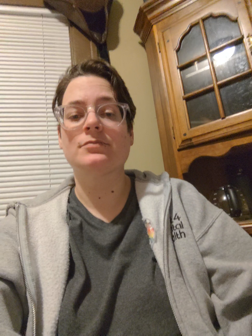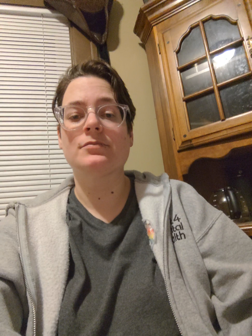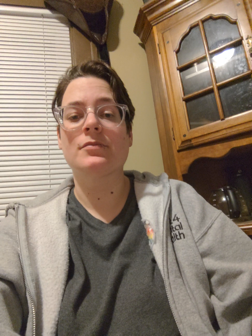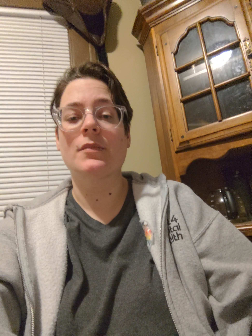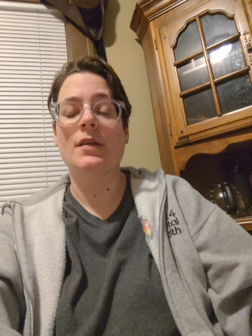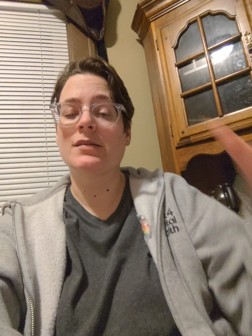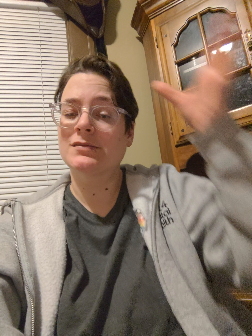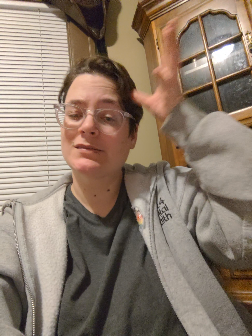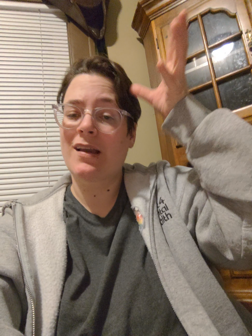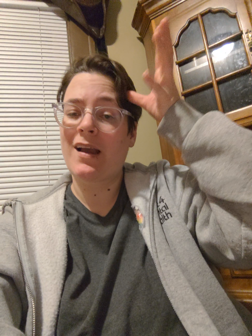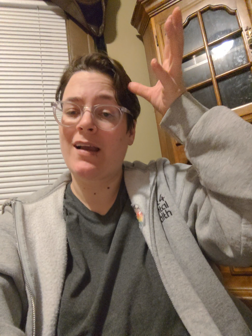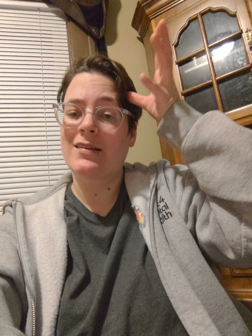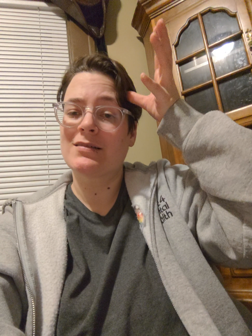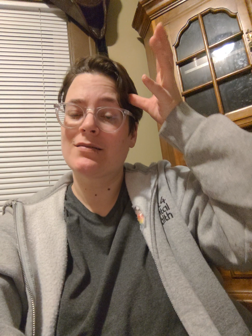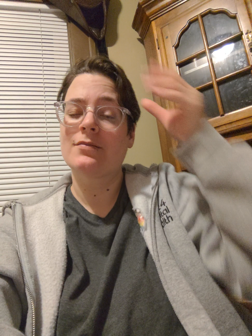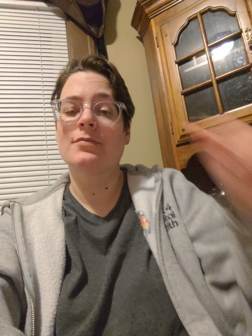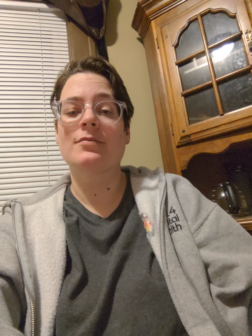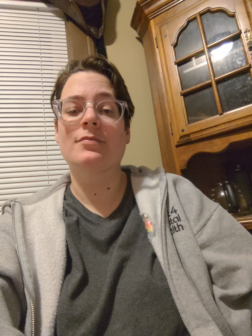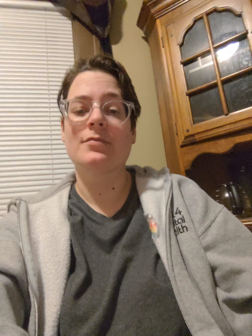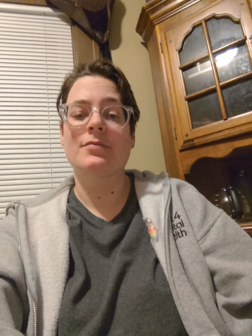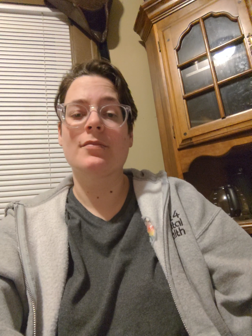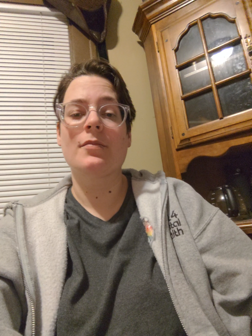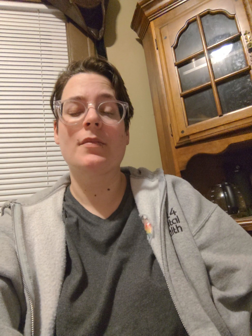dad